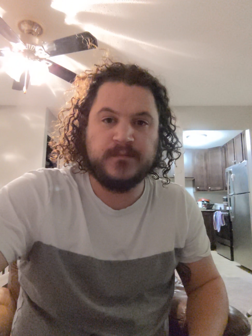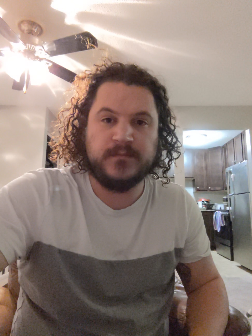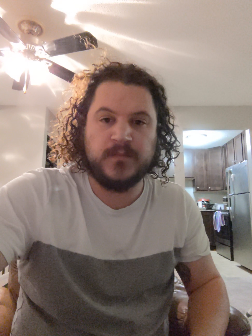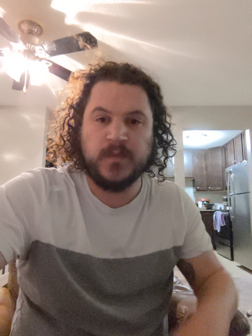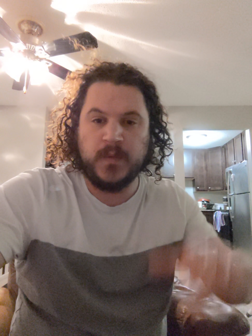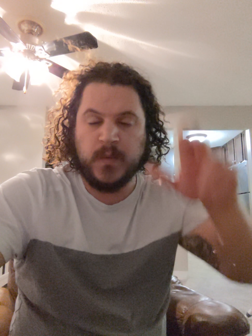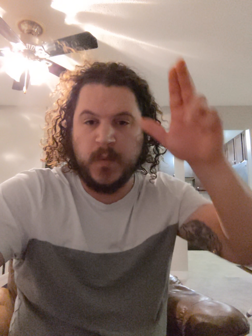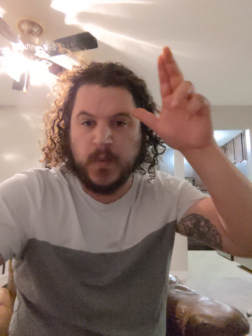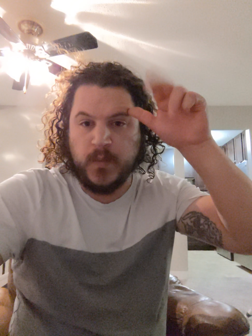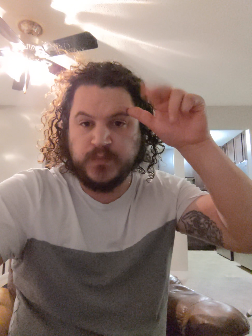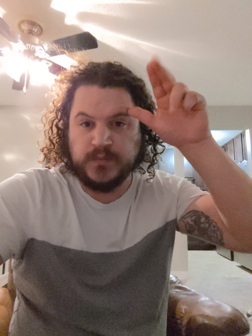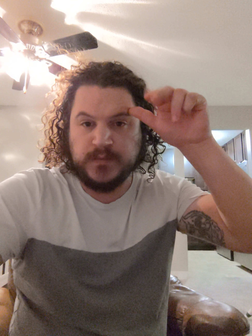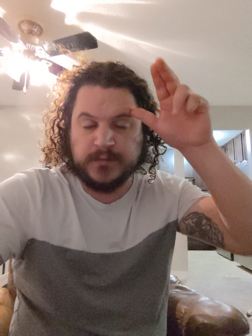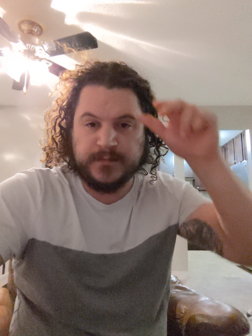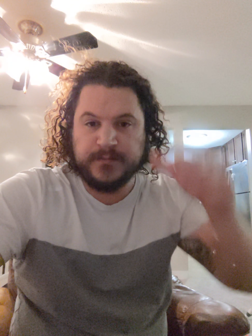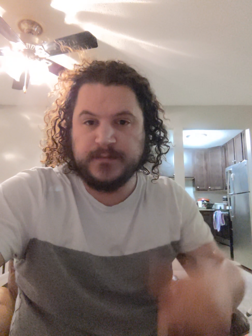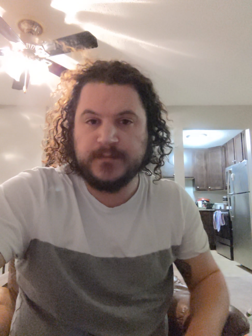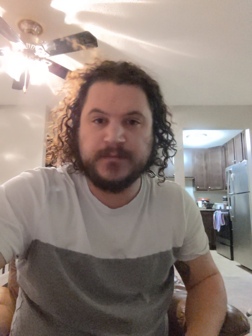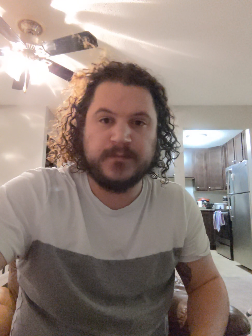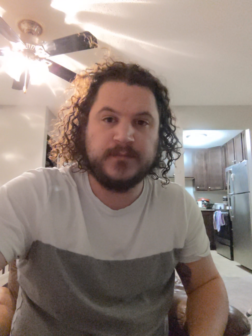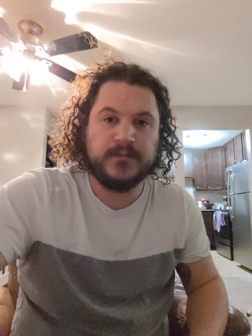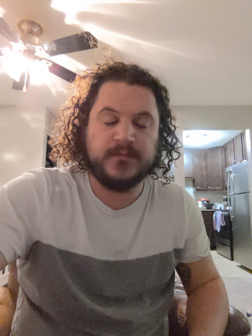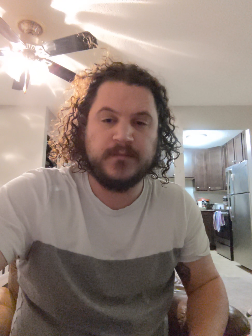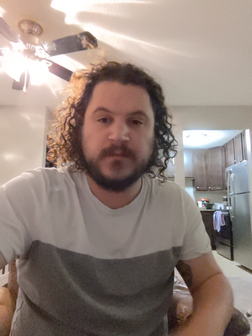horse